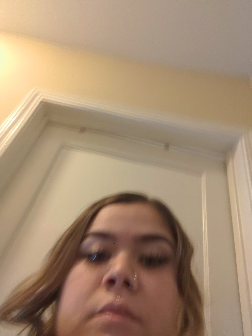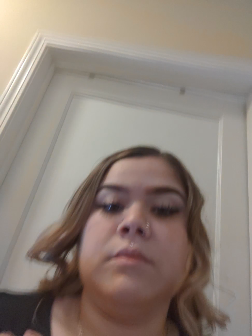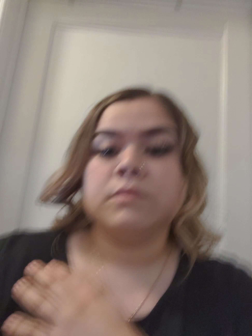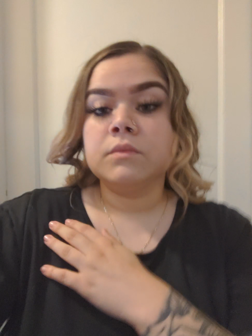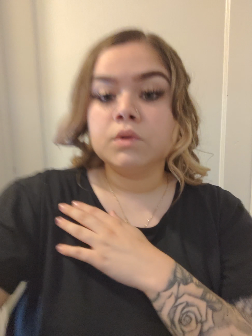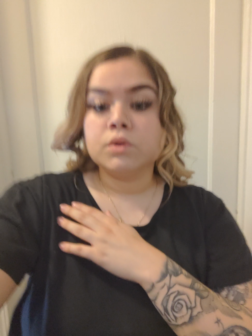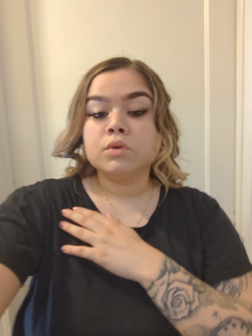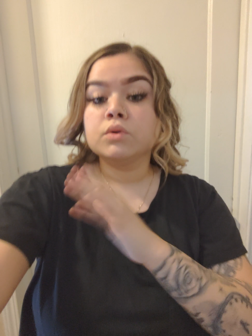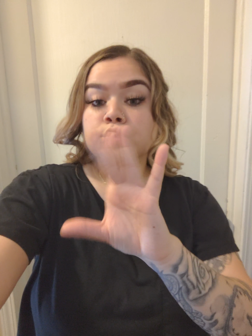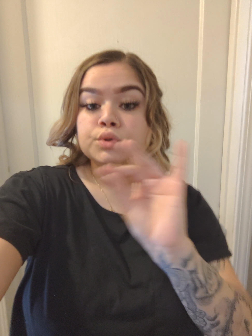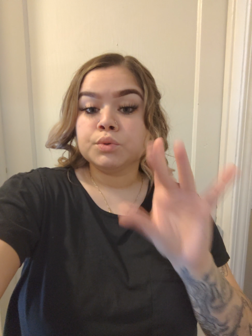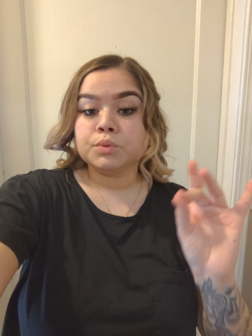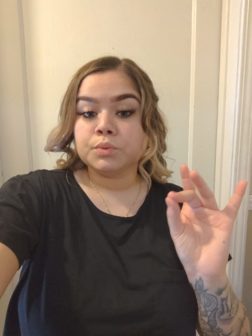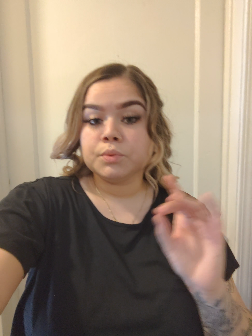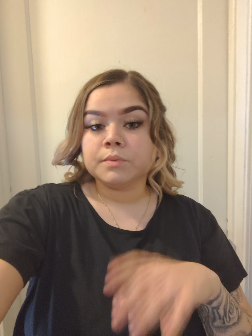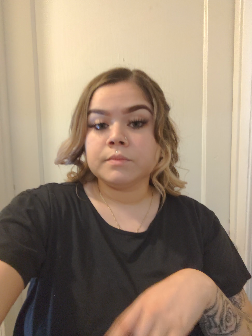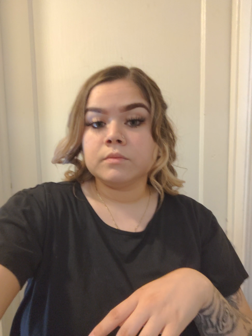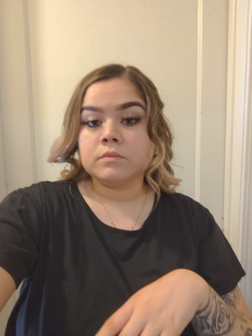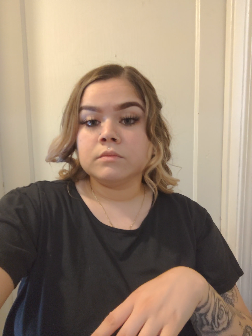choose